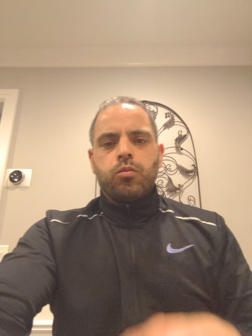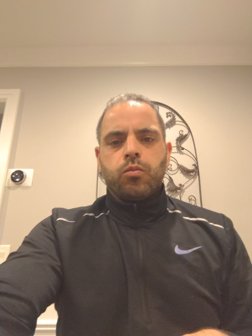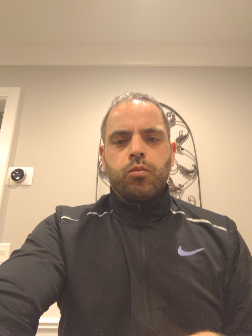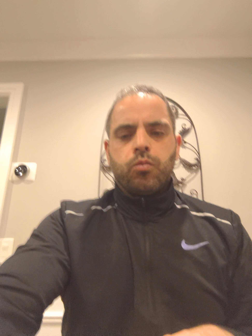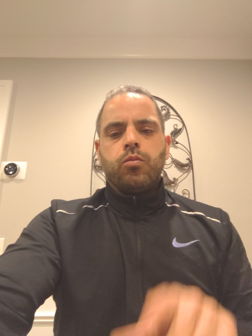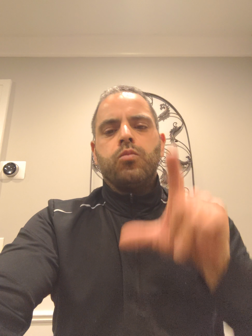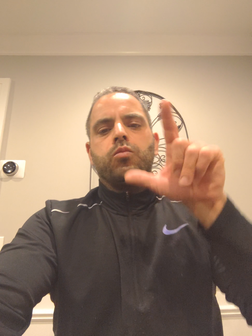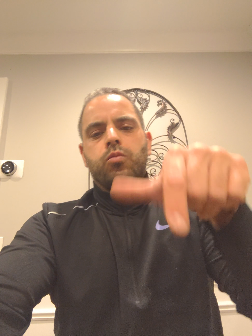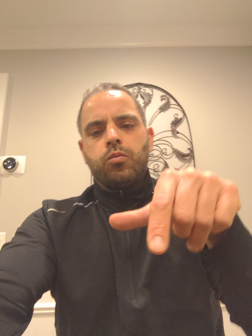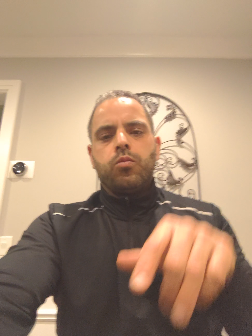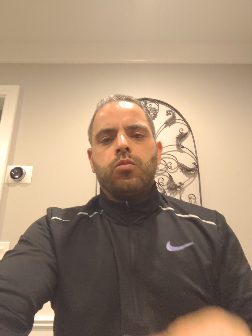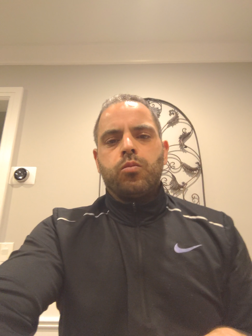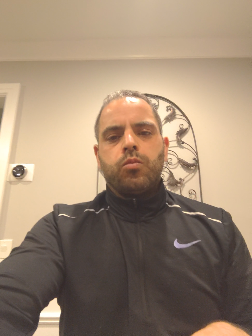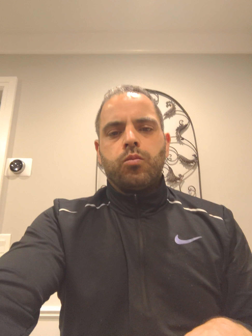later